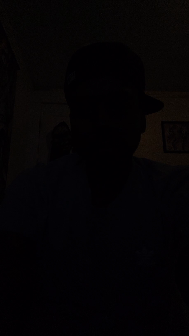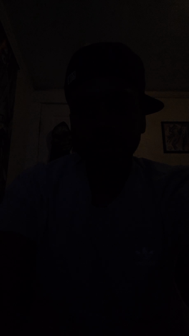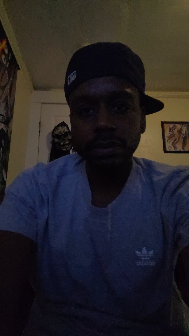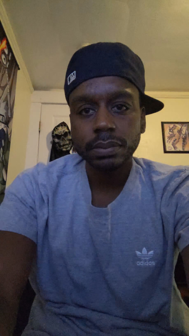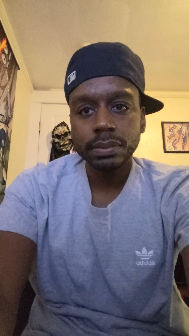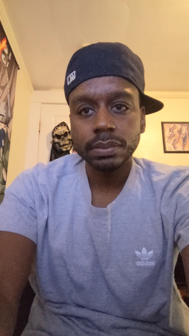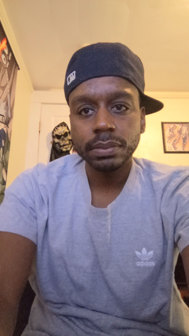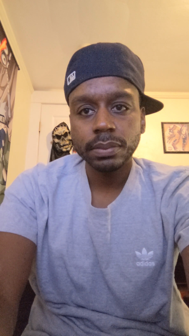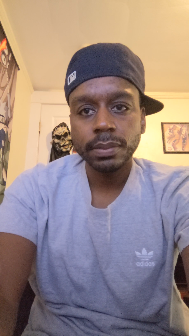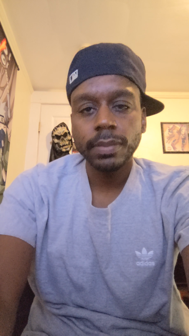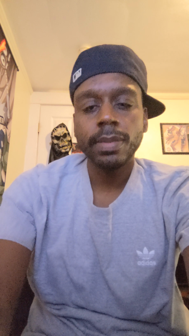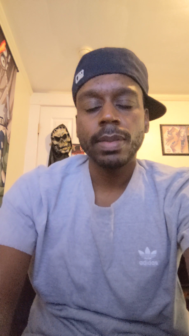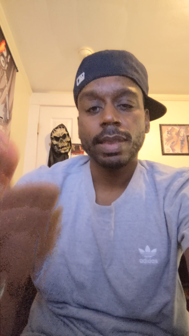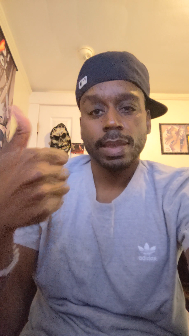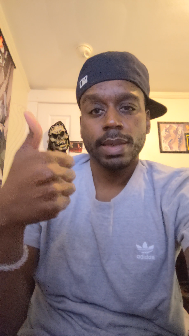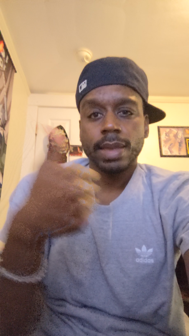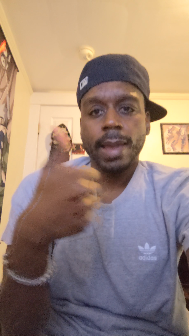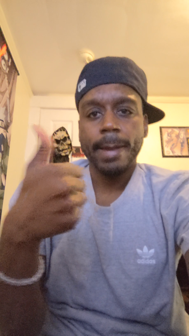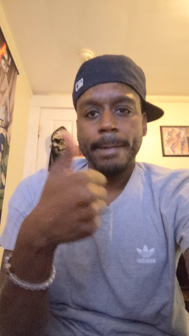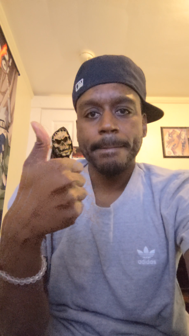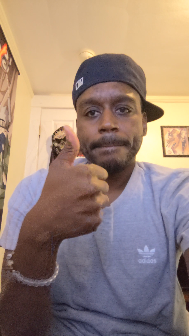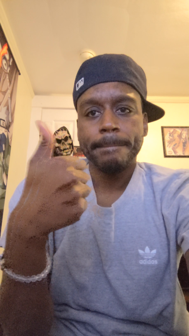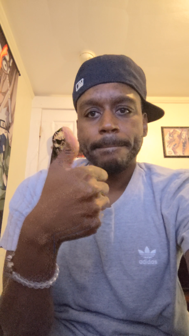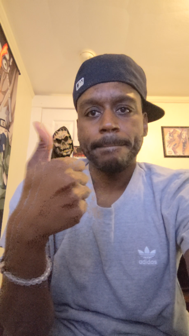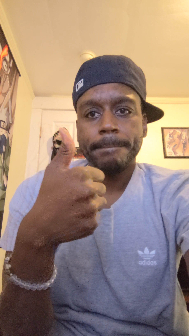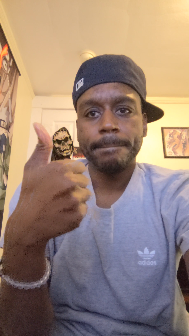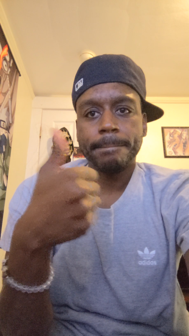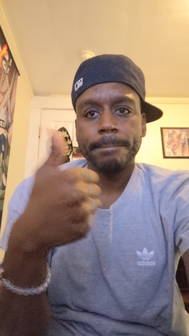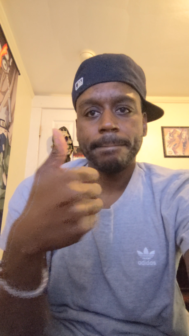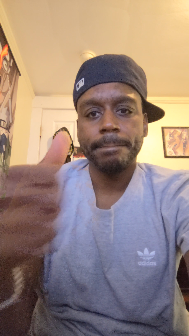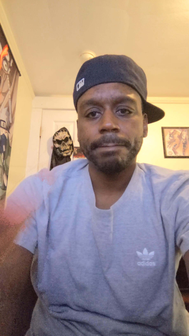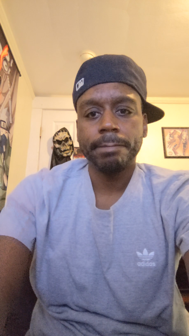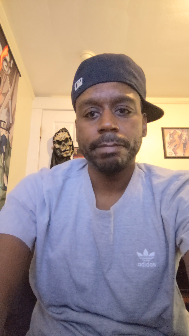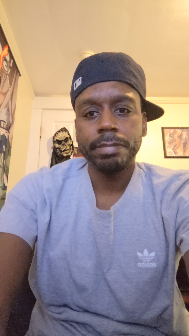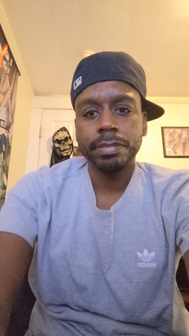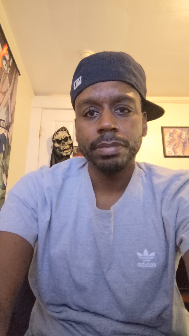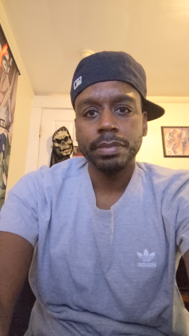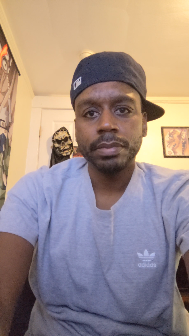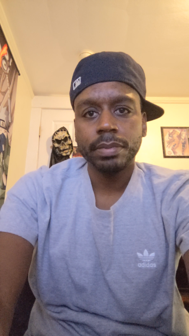game